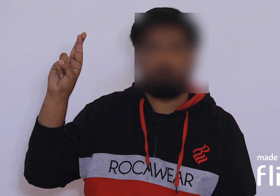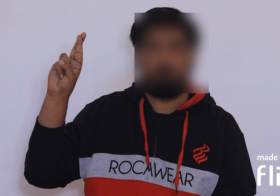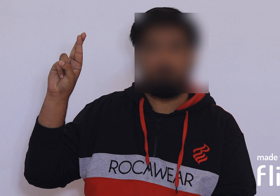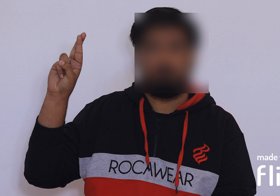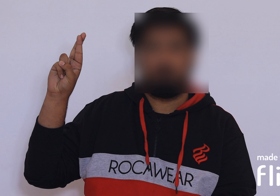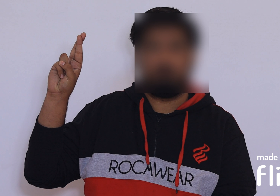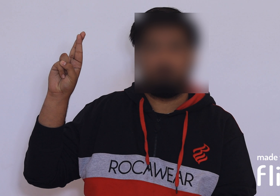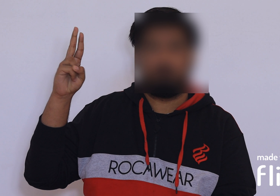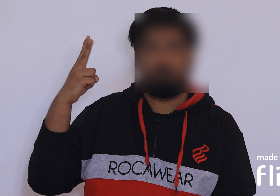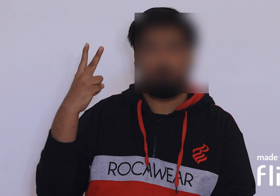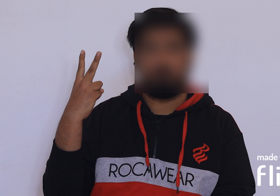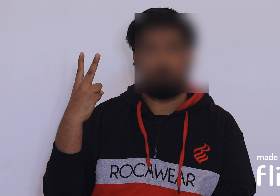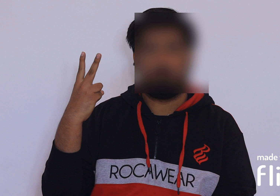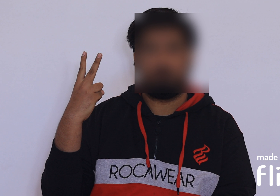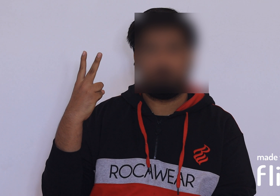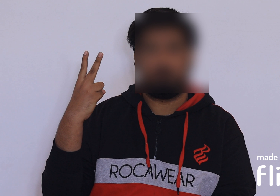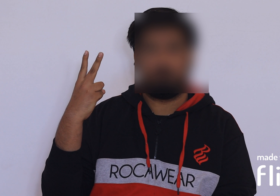ڑ